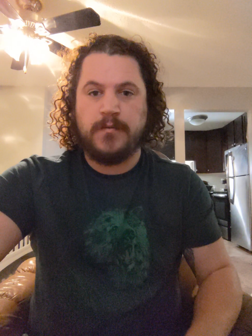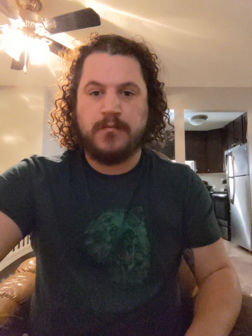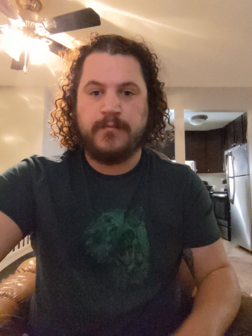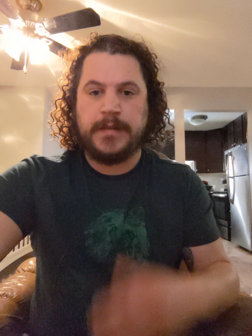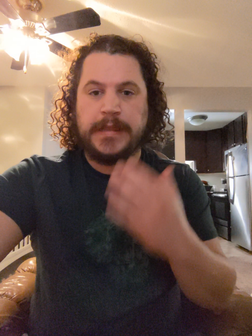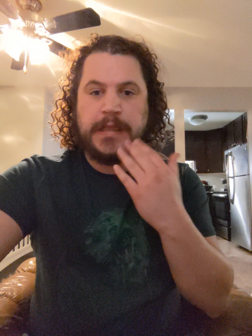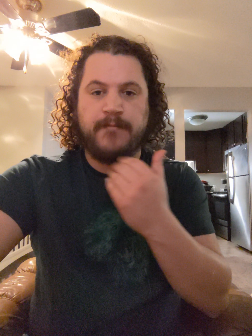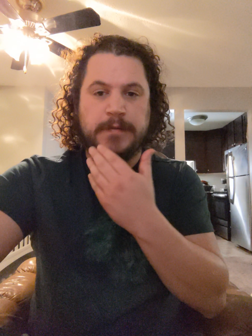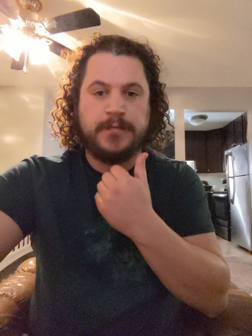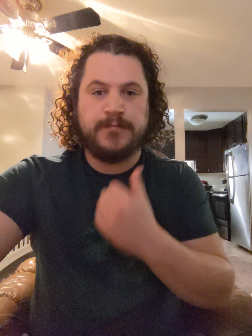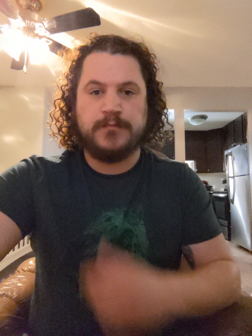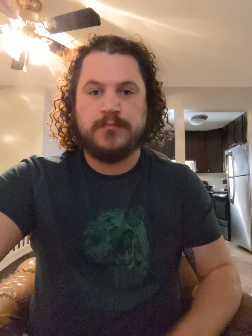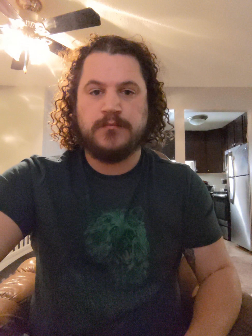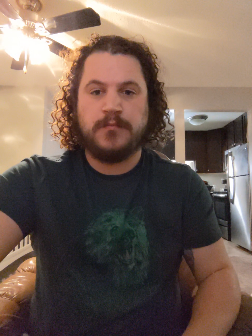napkin